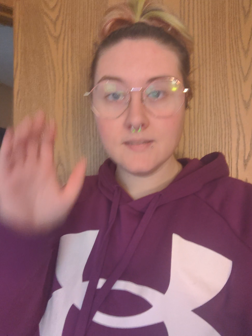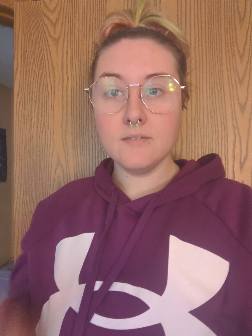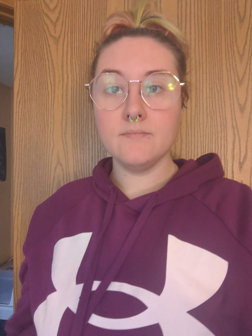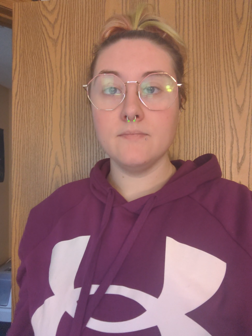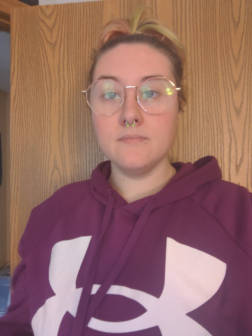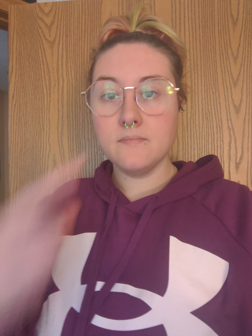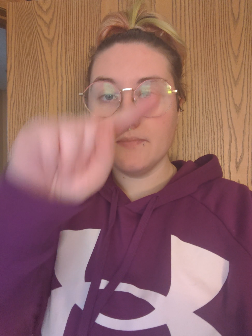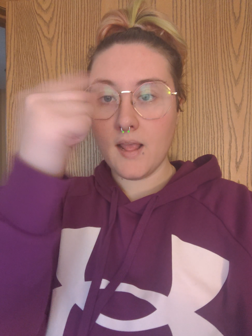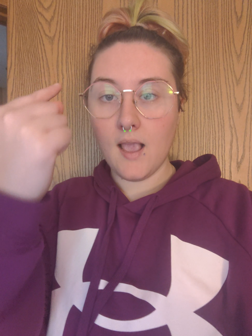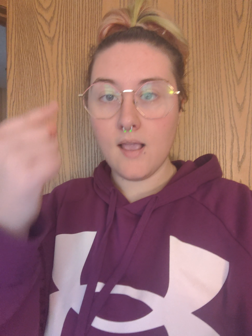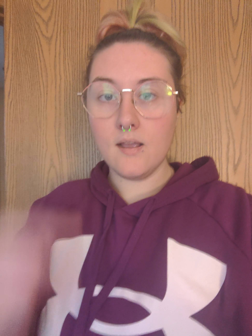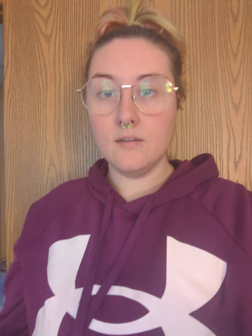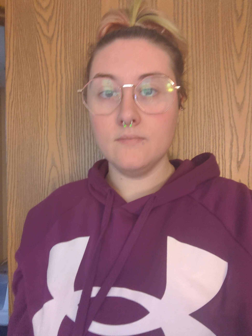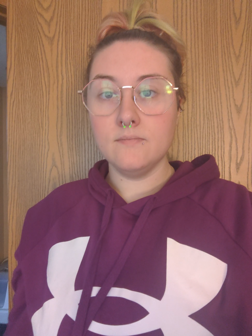black